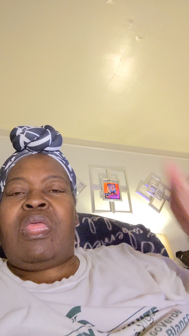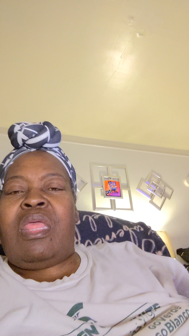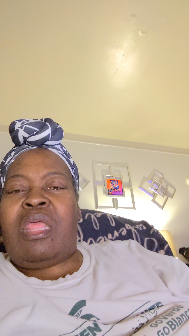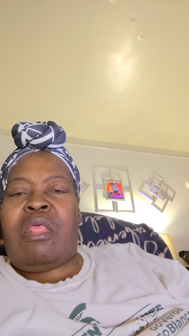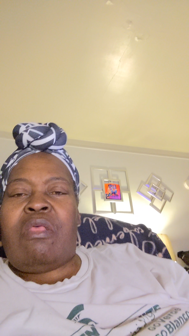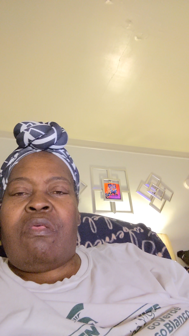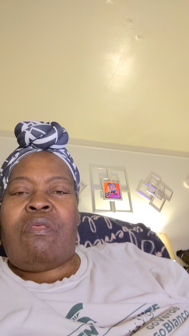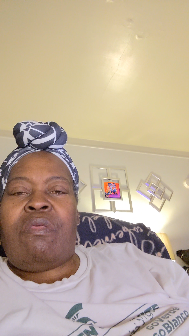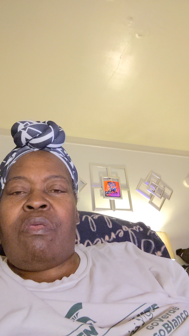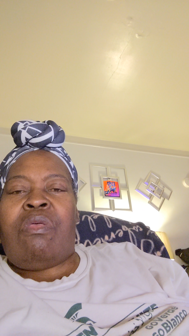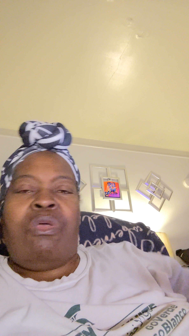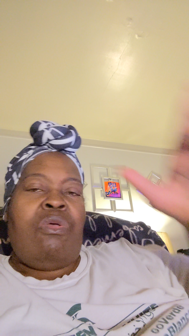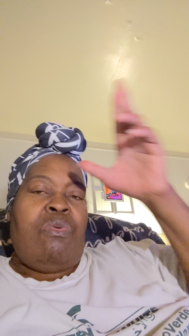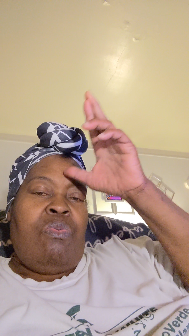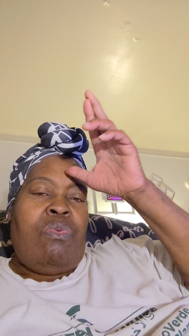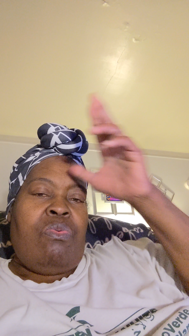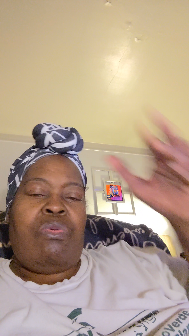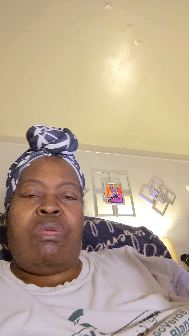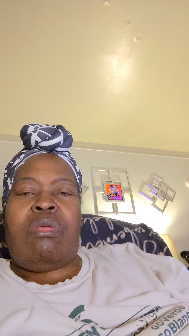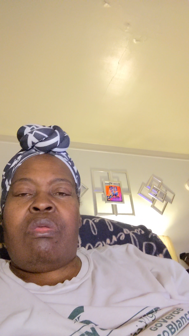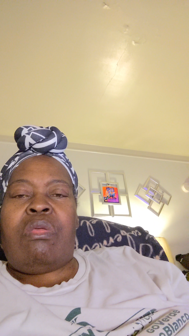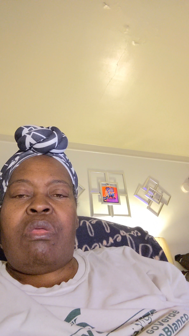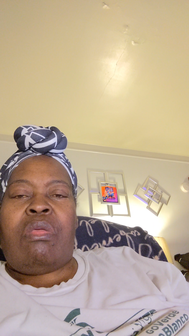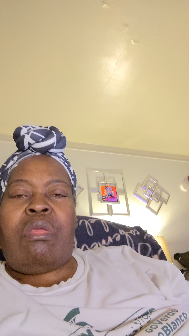rooster